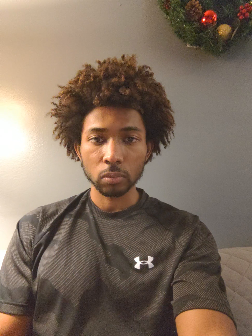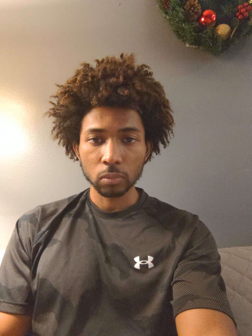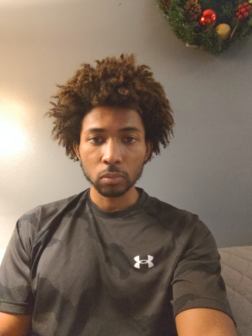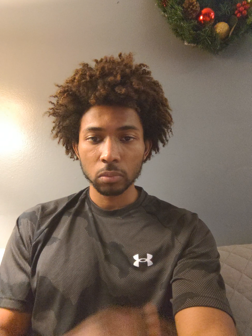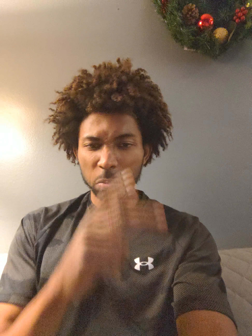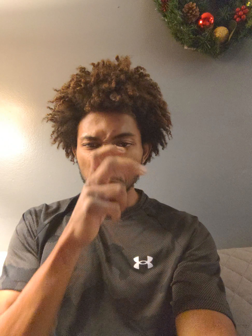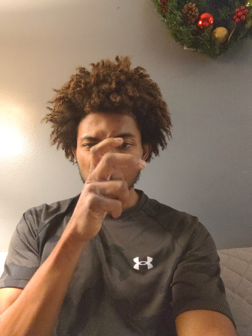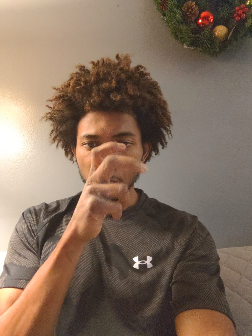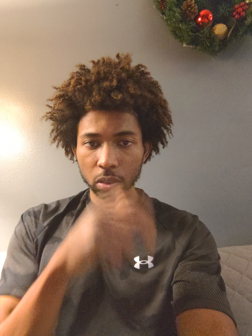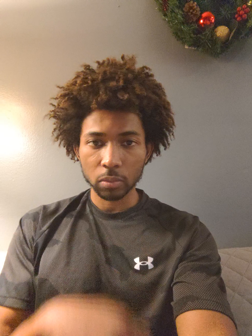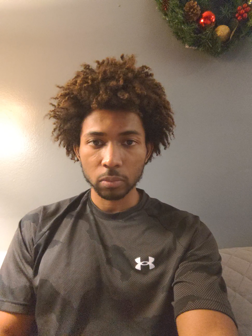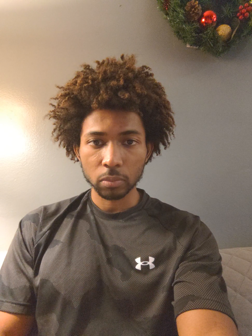bug